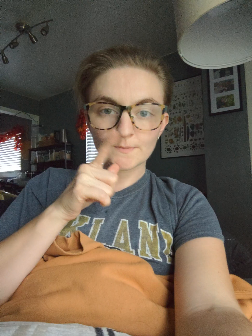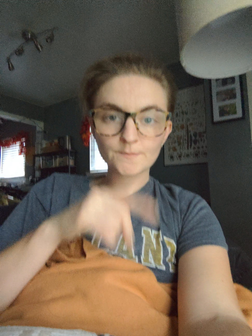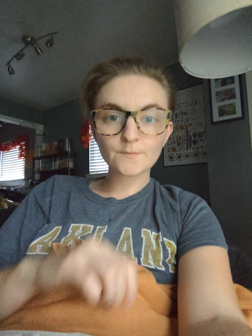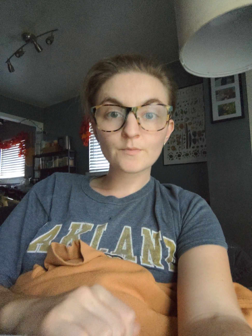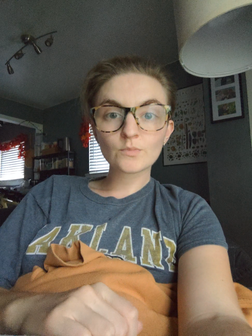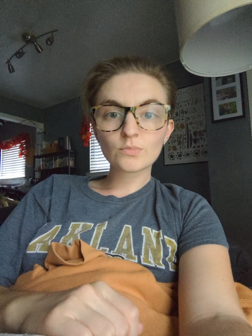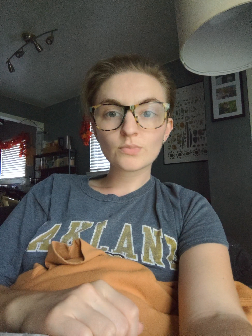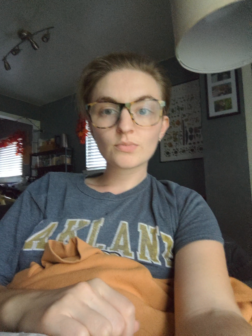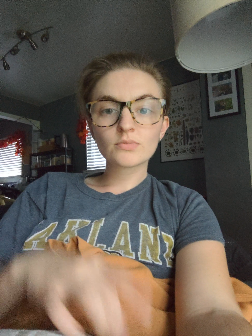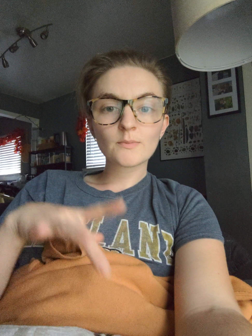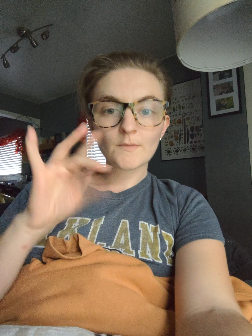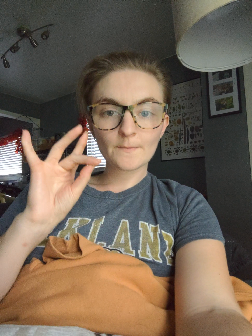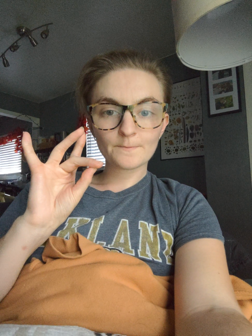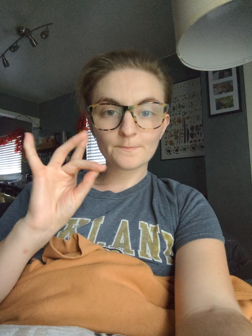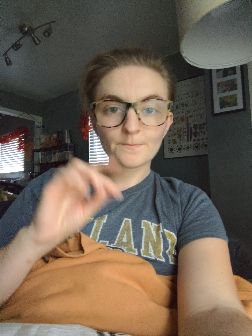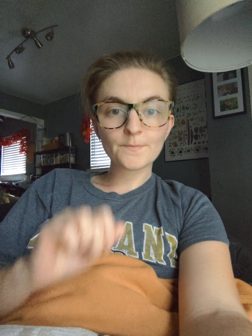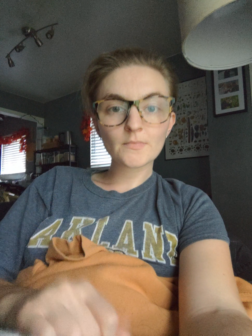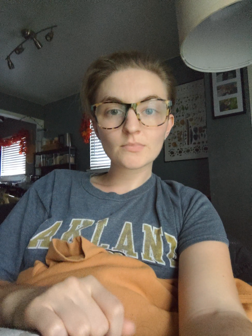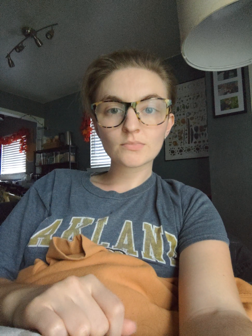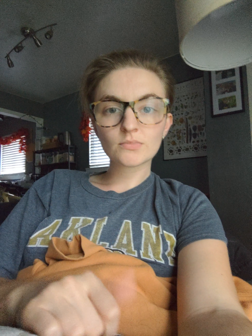pick